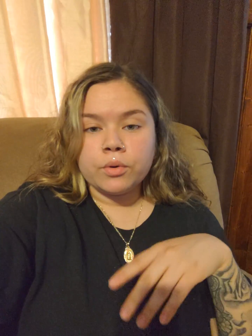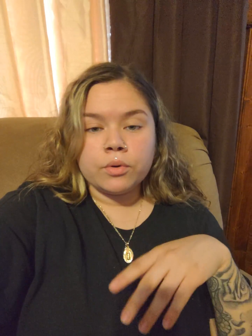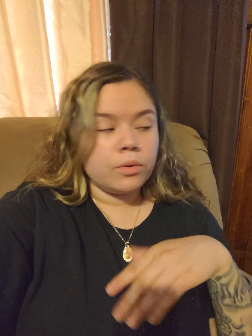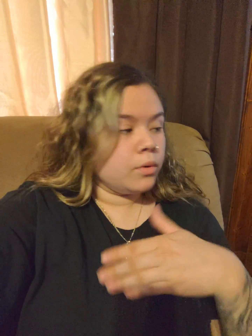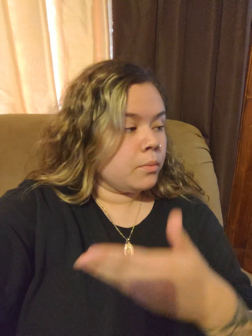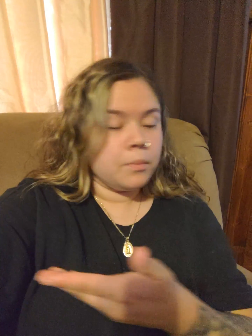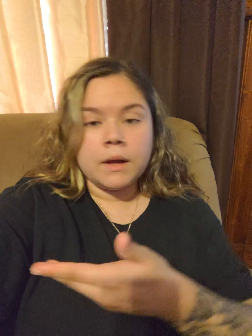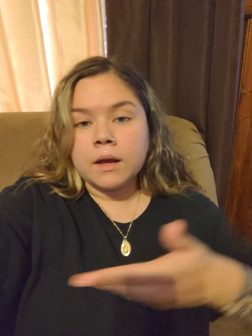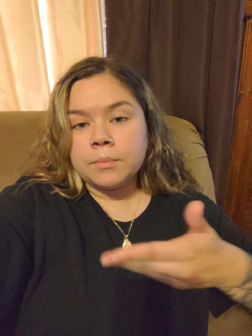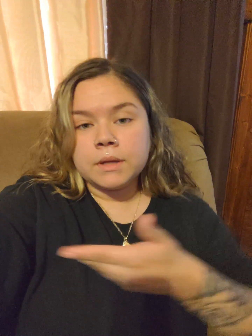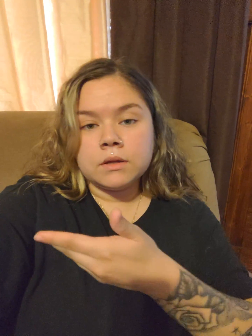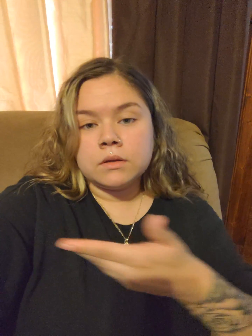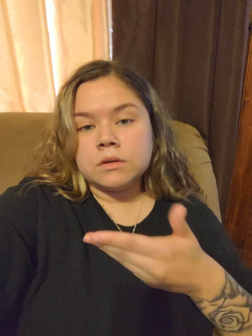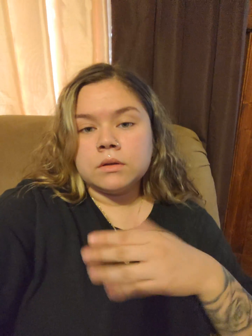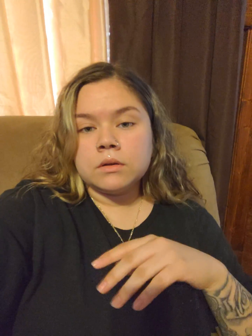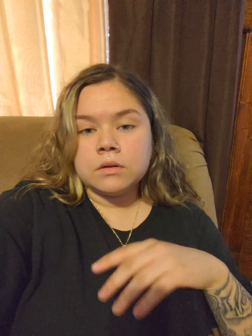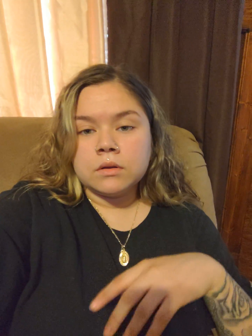baby